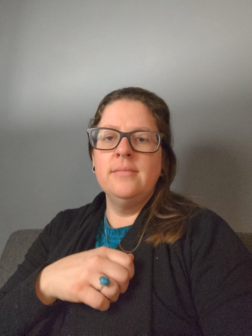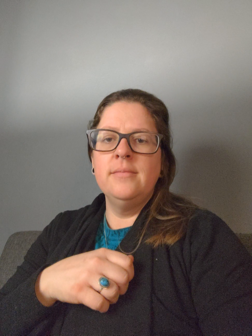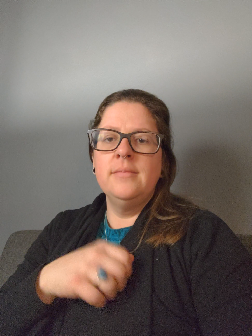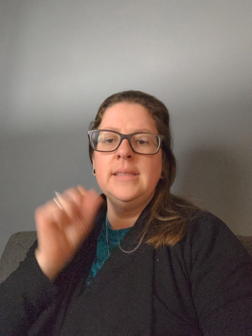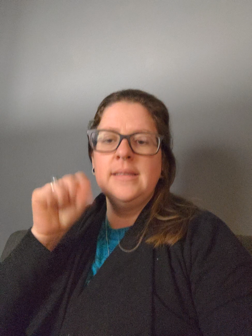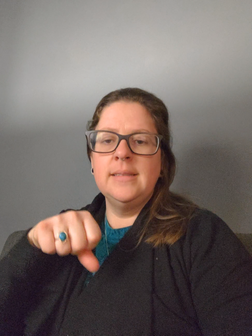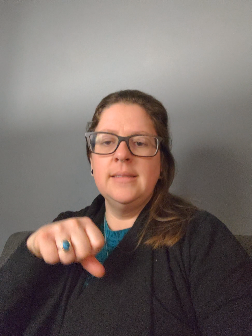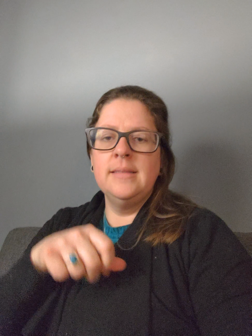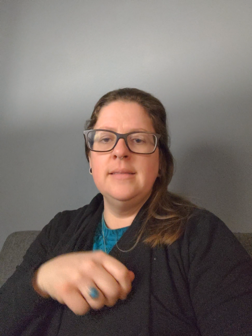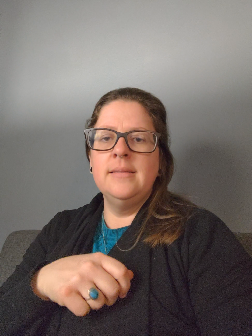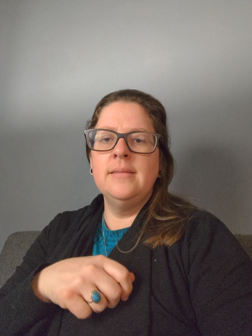yes